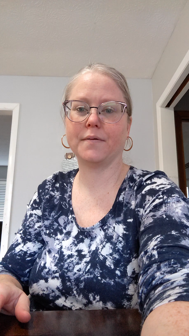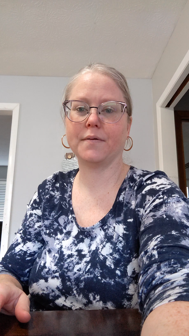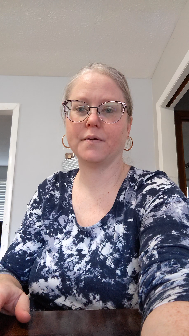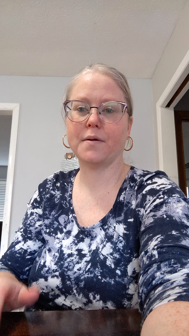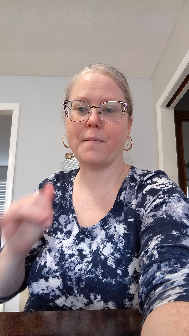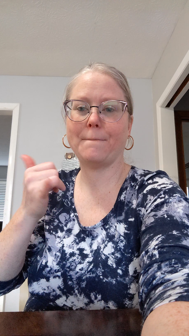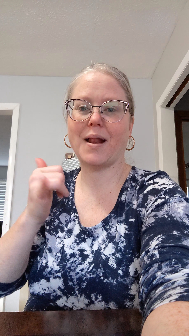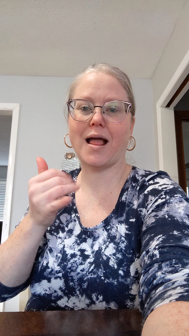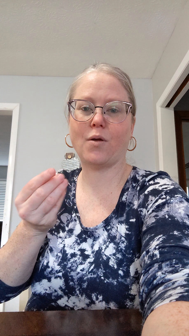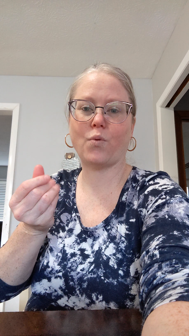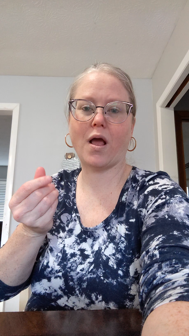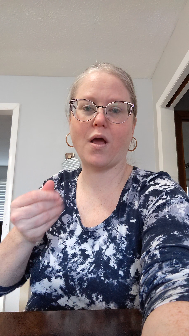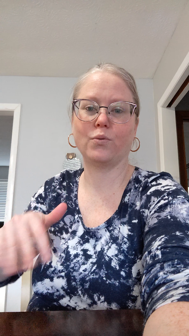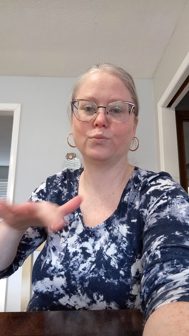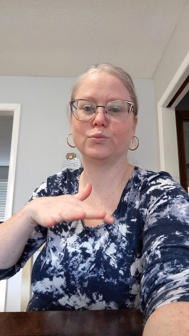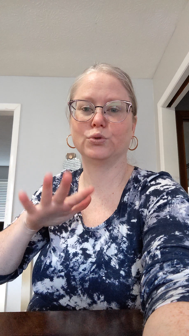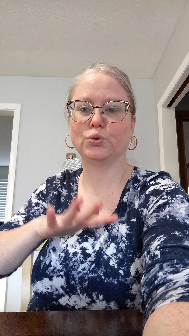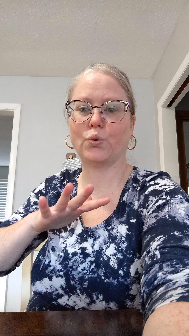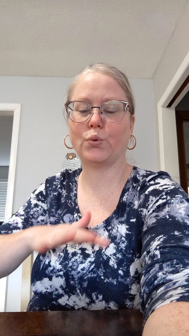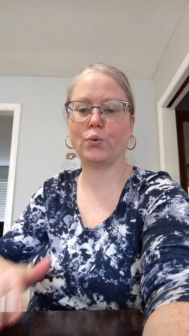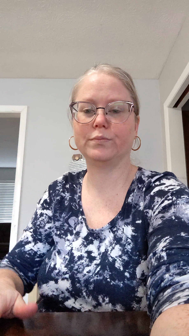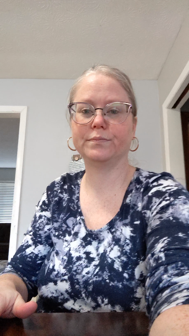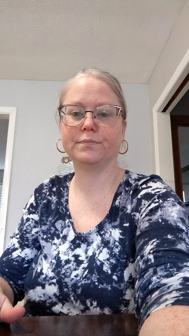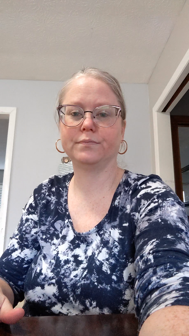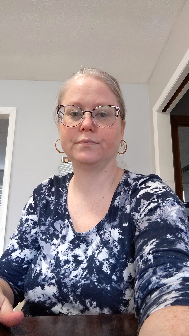playground